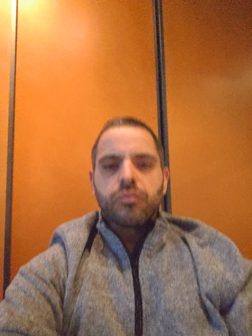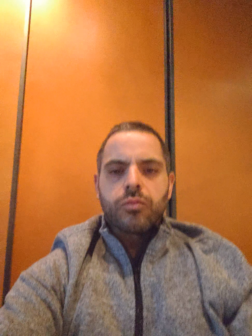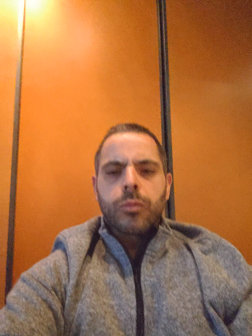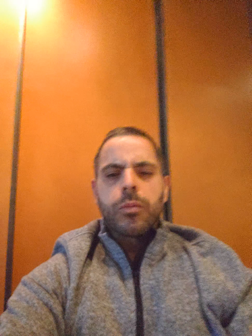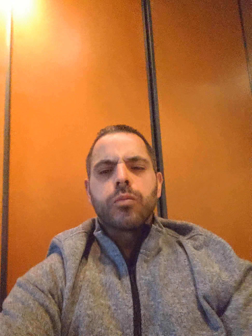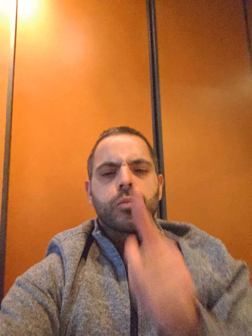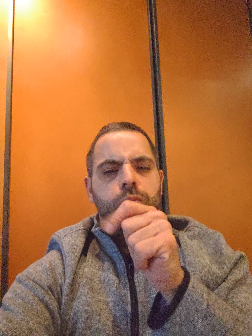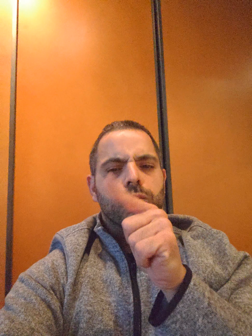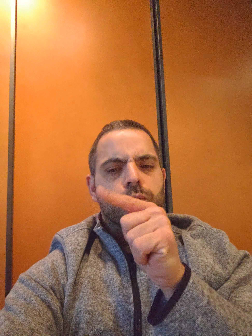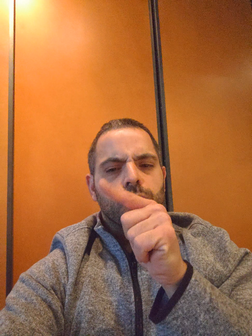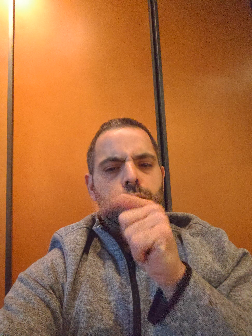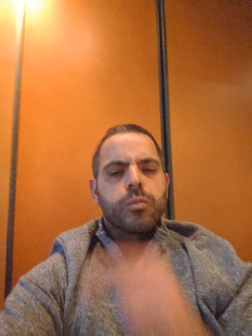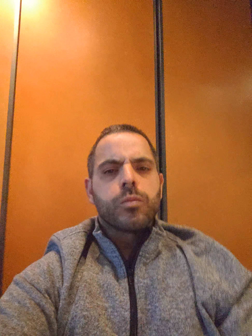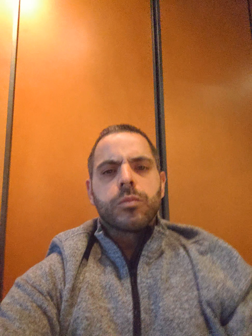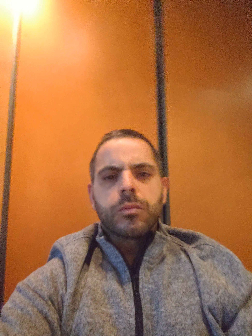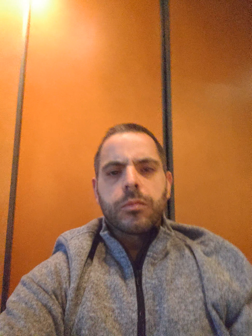who